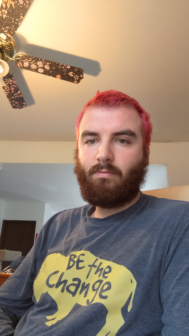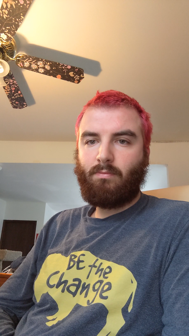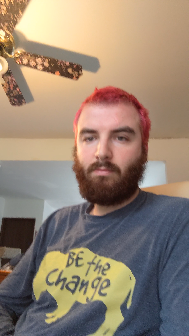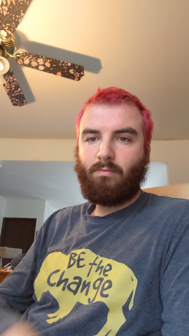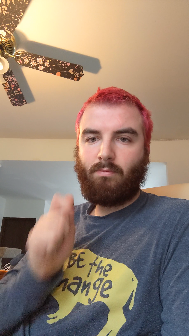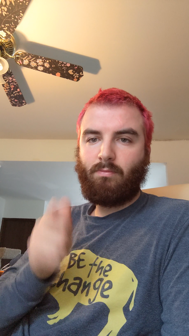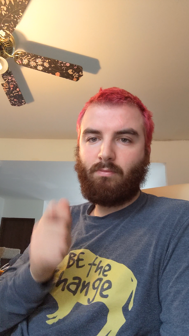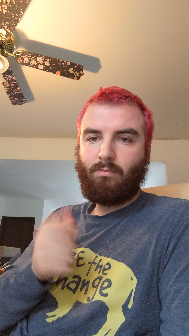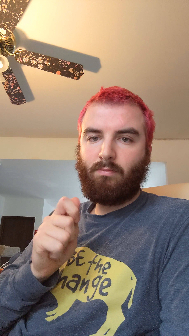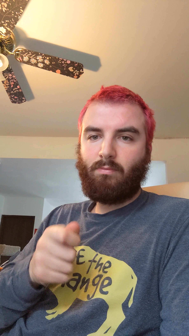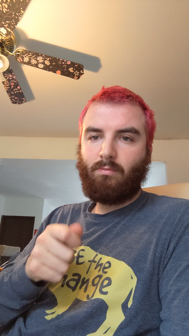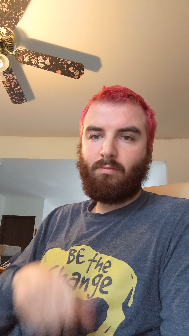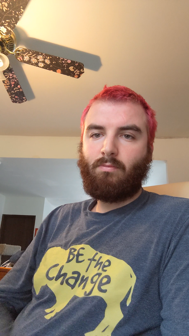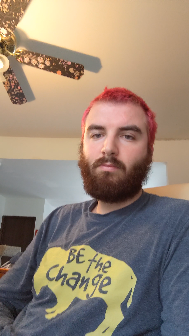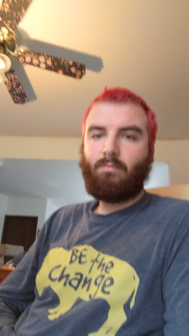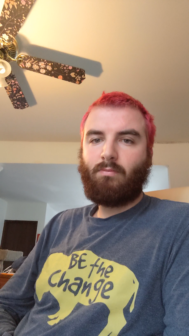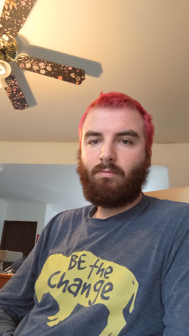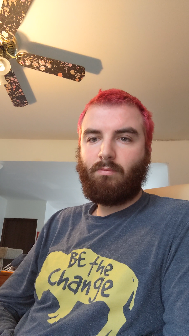cart